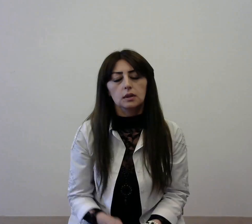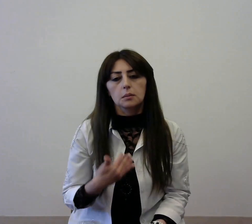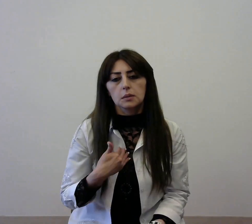mən